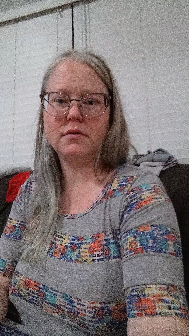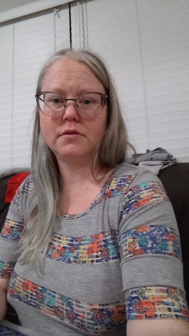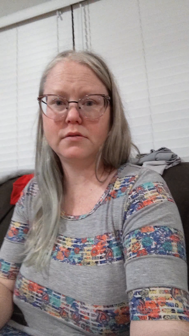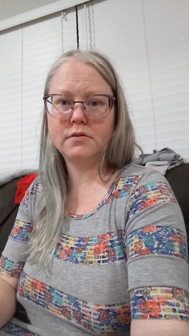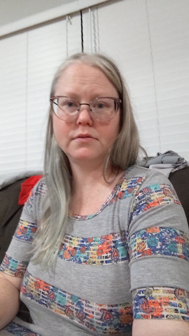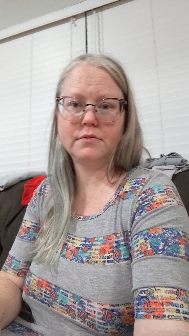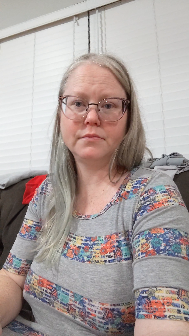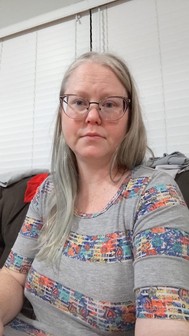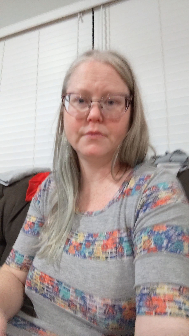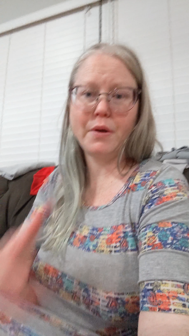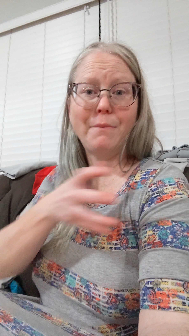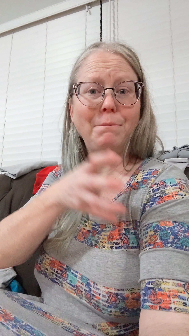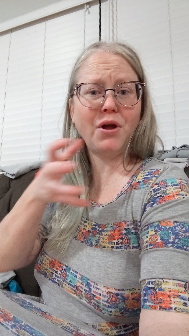much